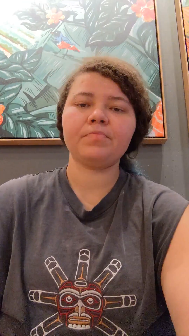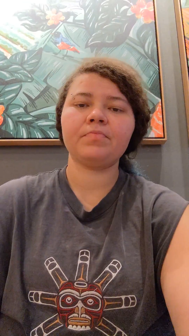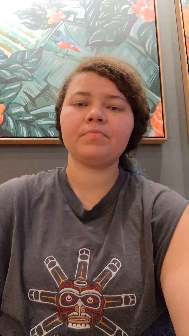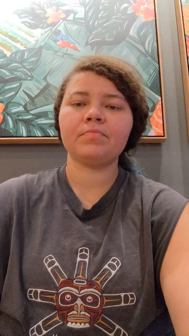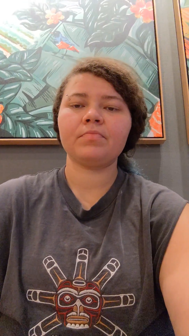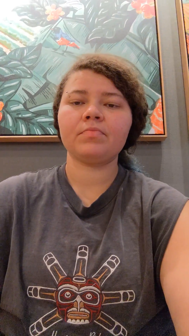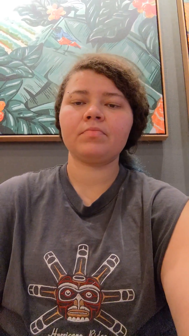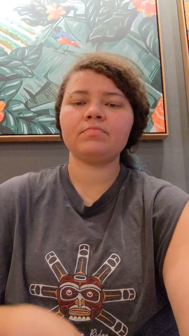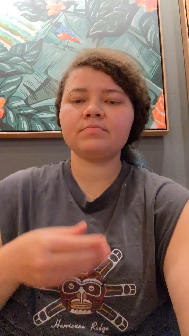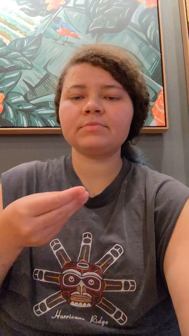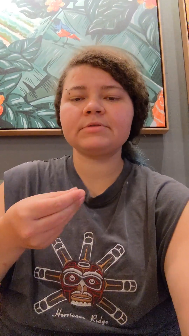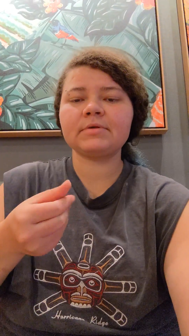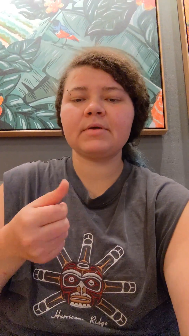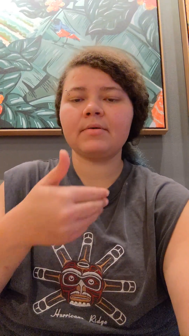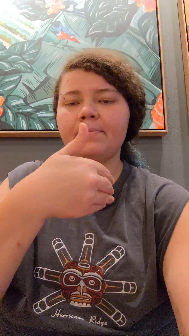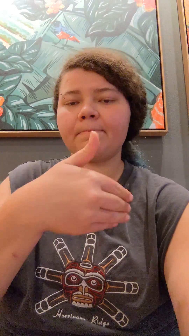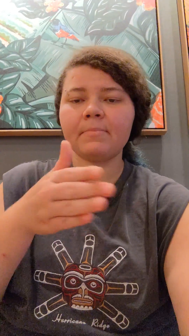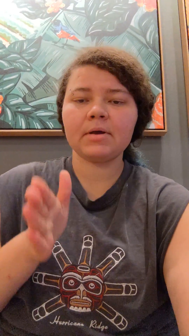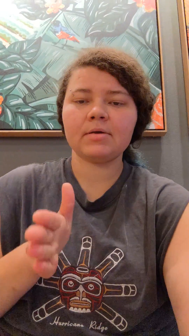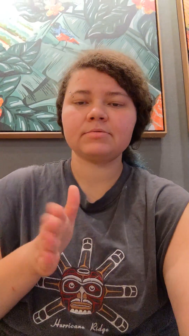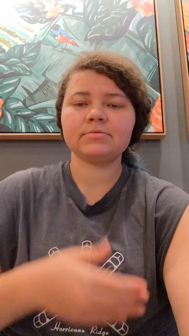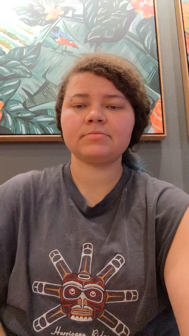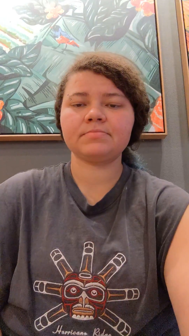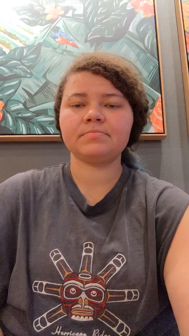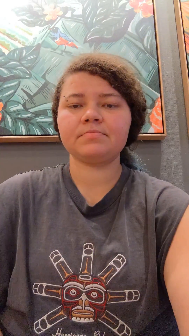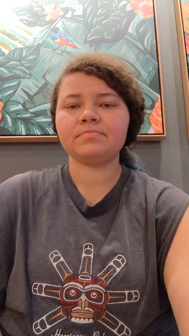sandbox